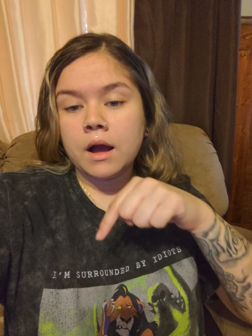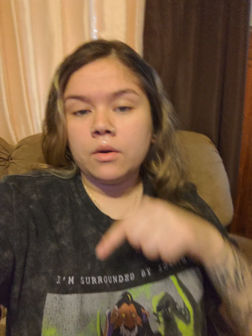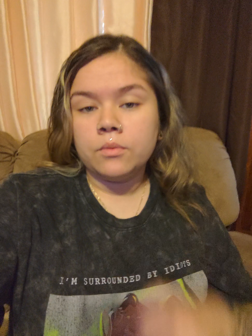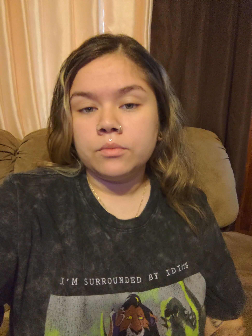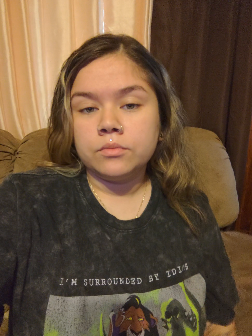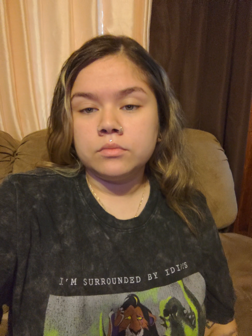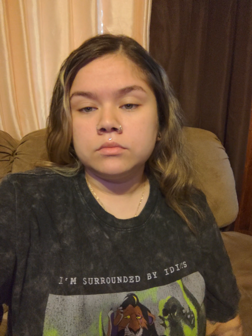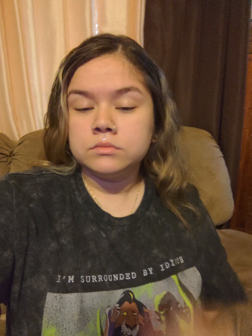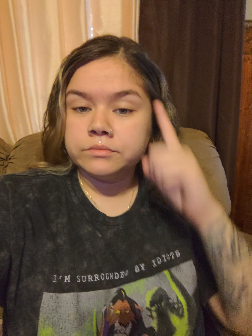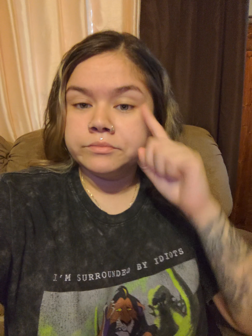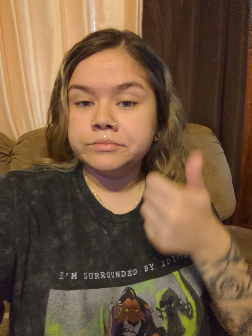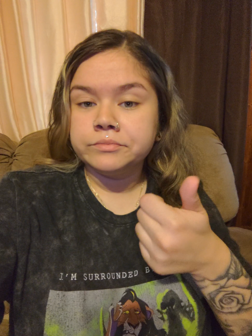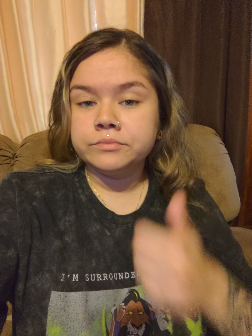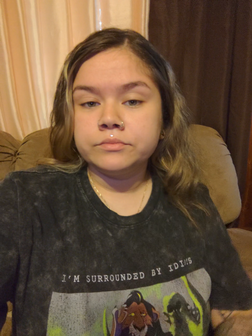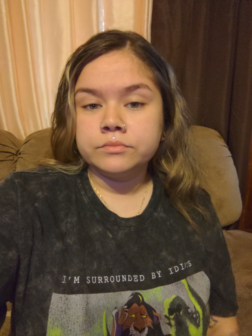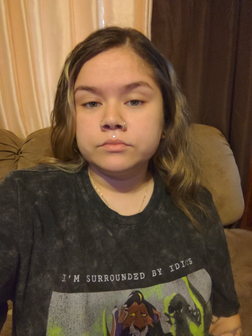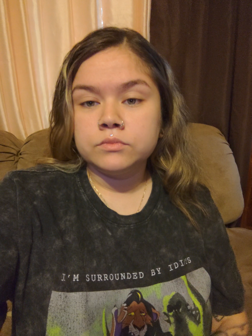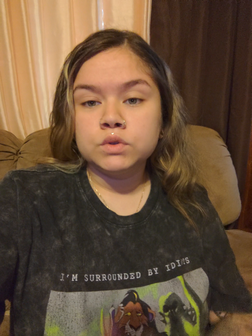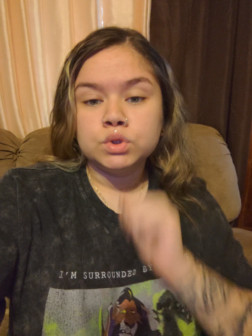dime